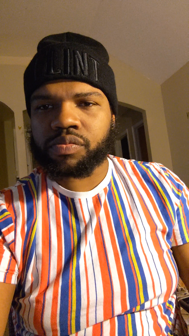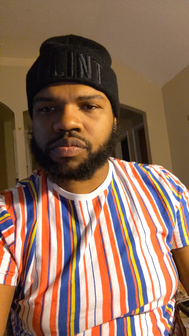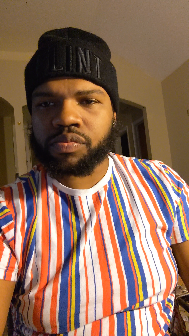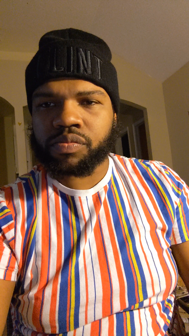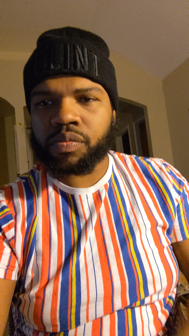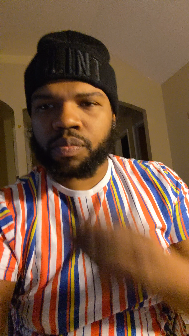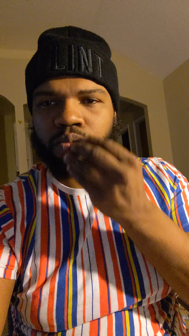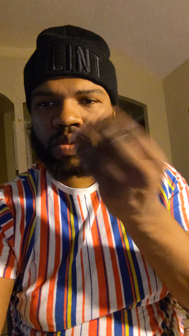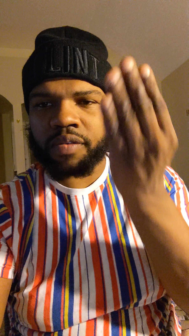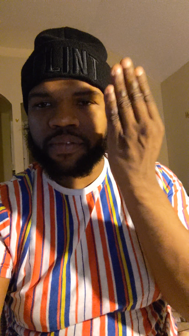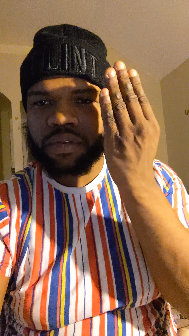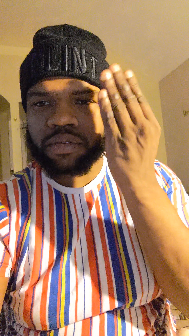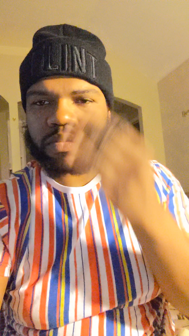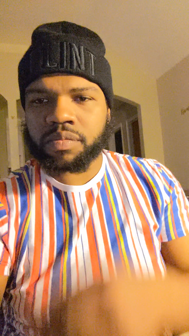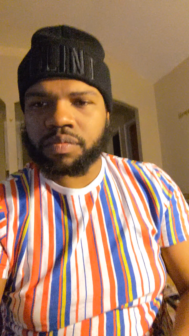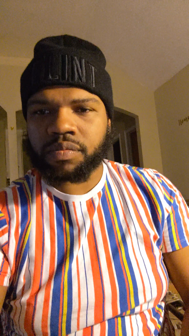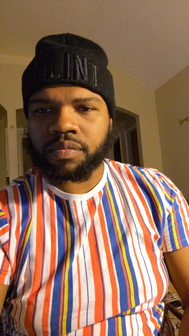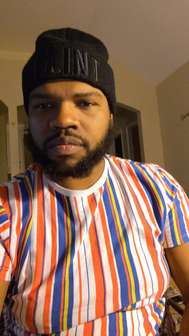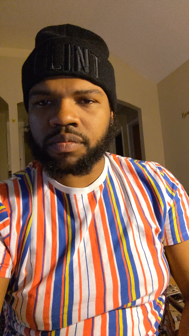breakfast